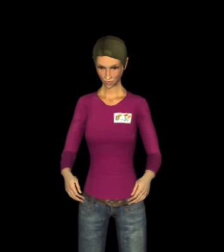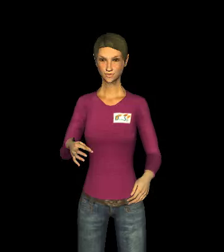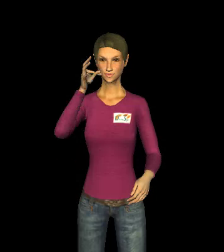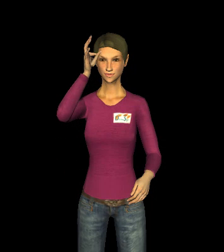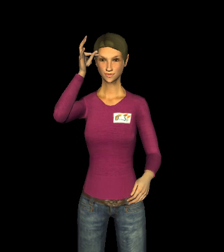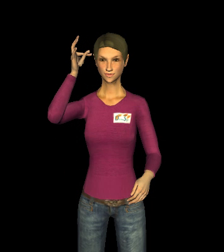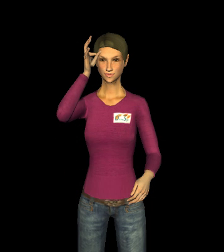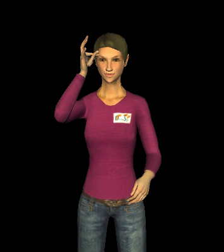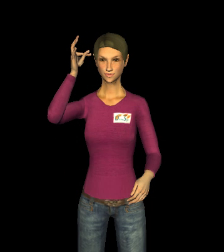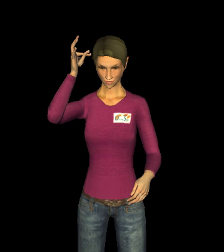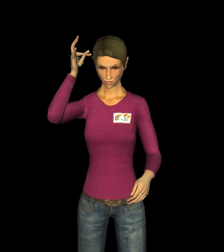شعر